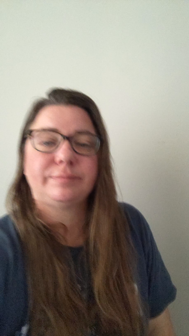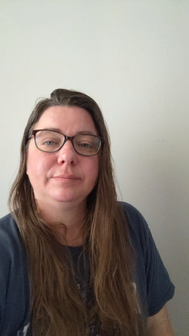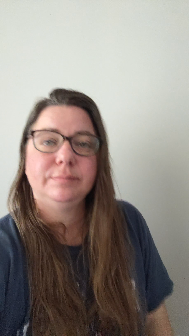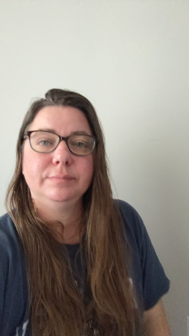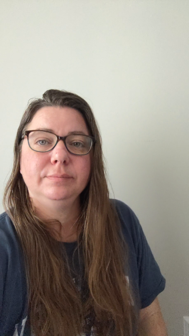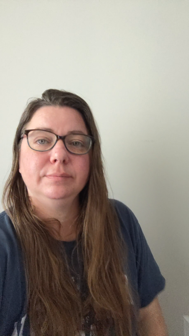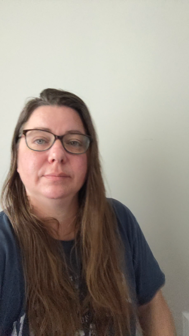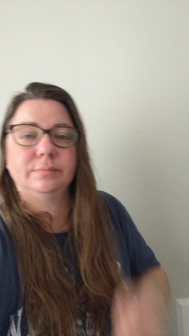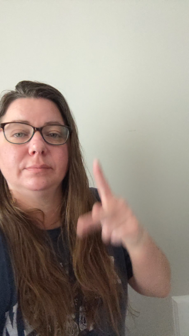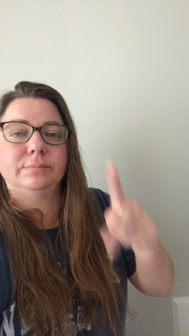people